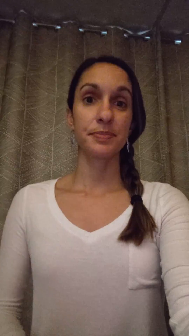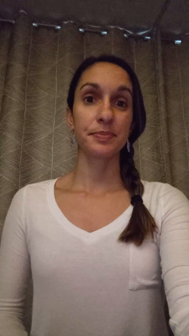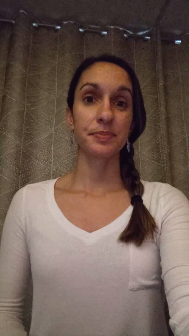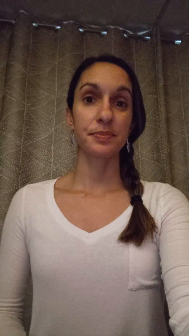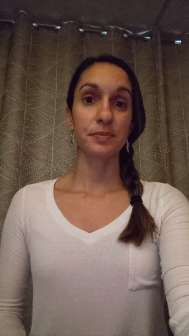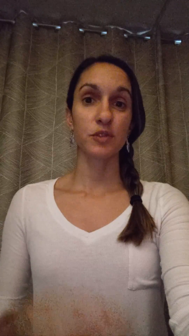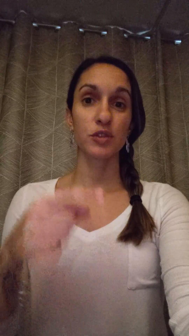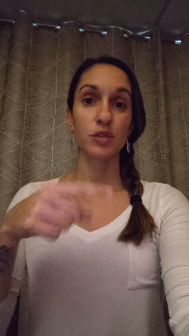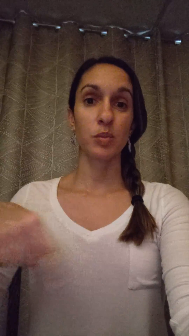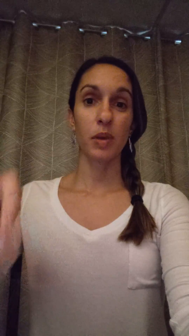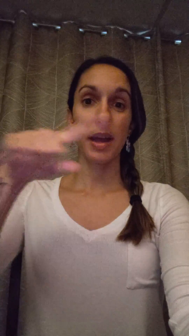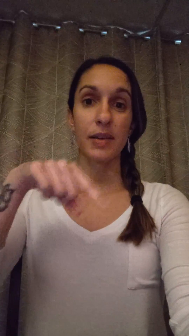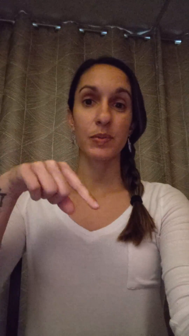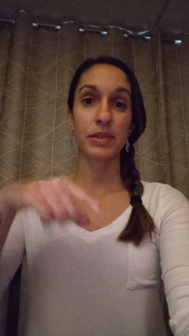around